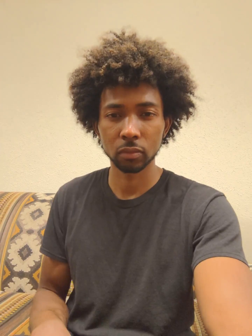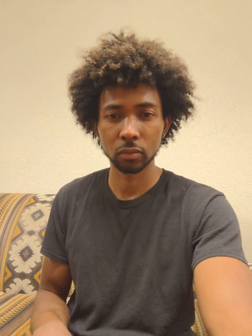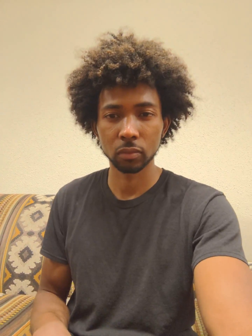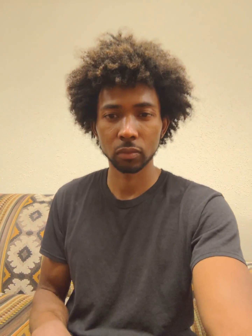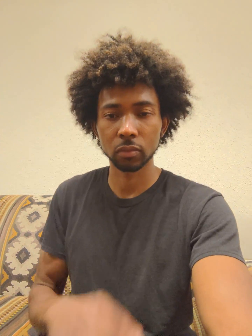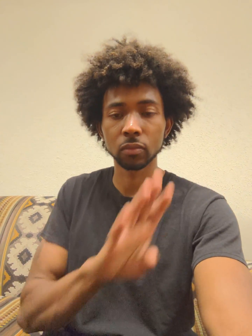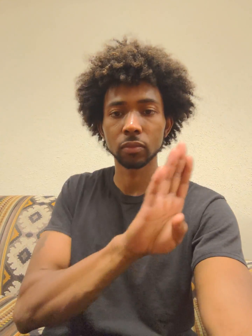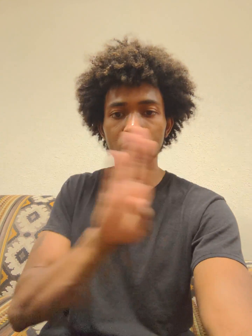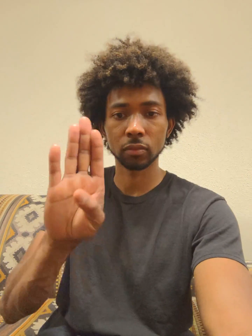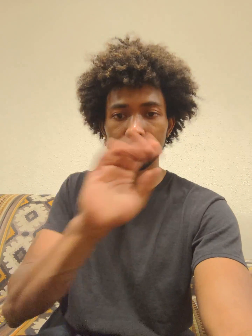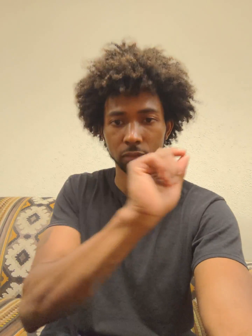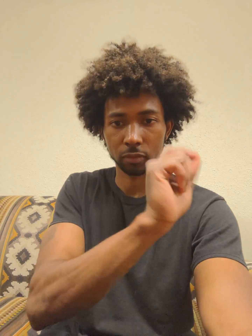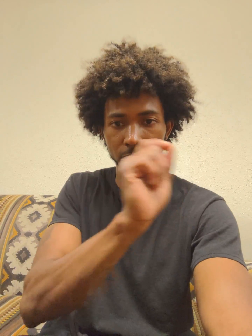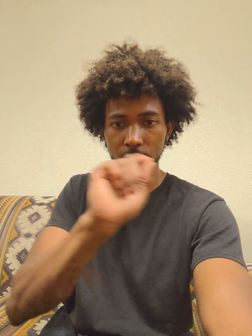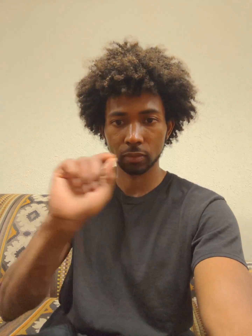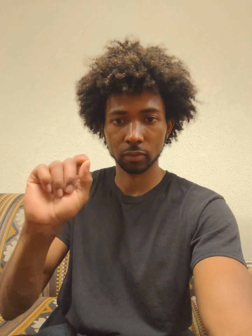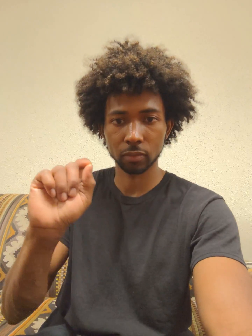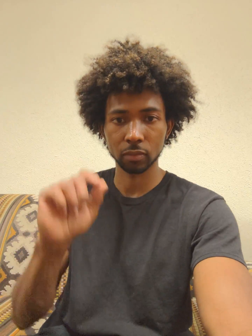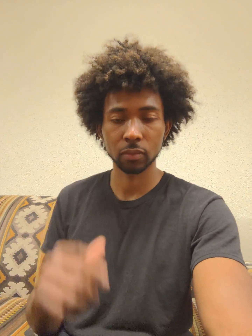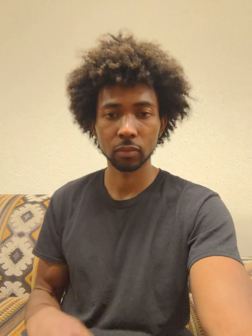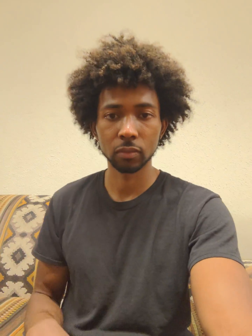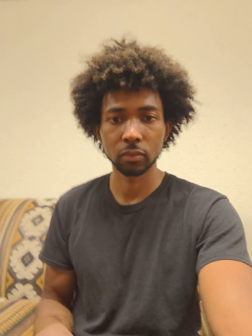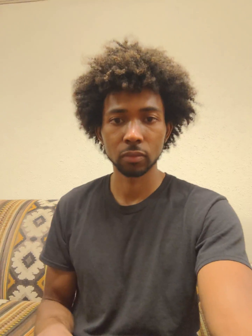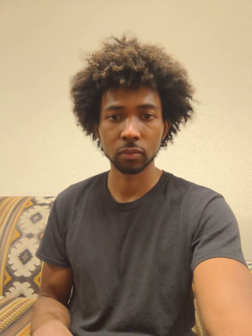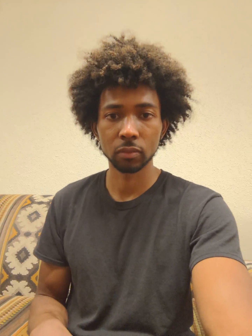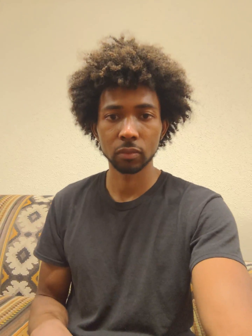chalk